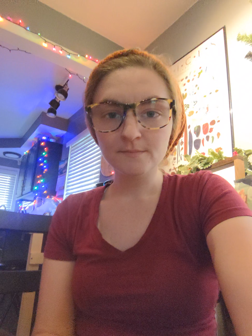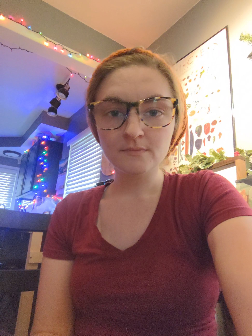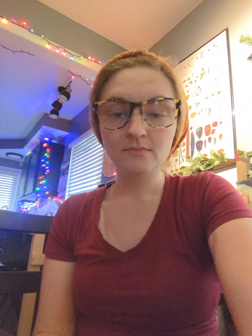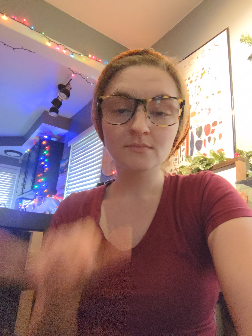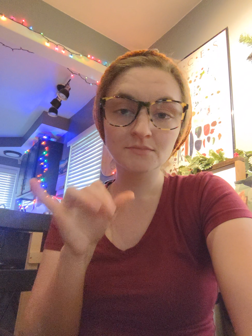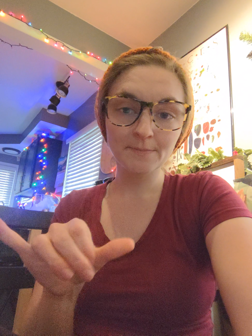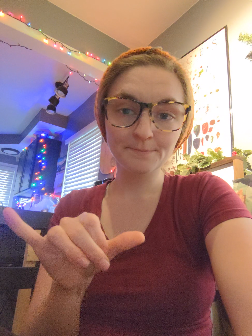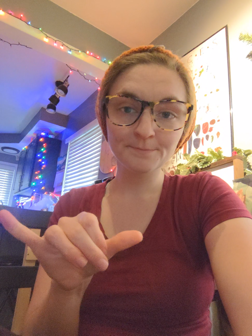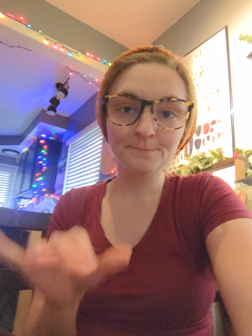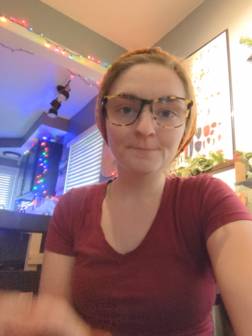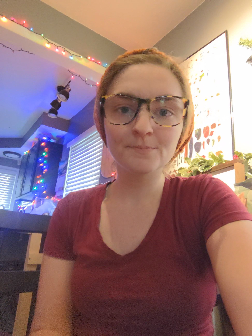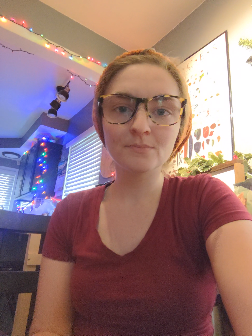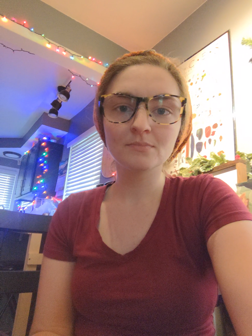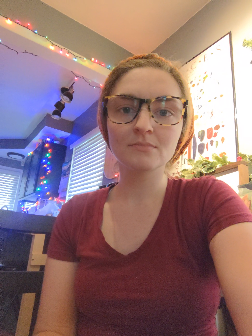stay